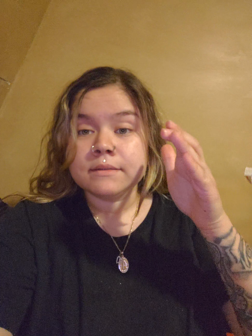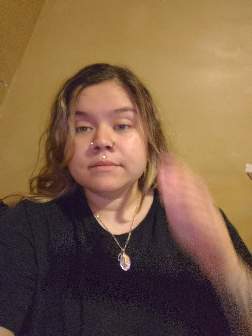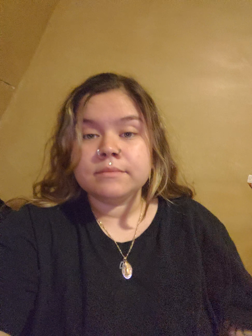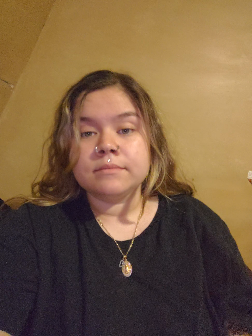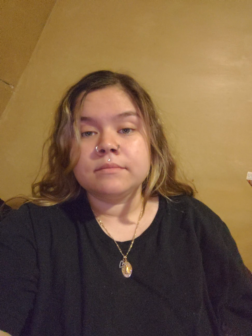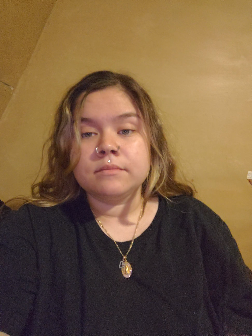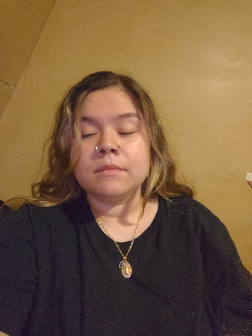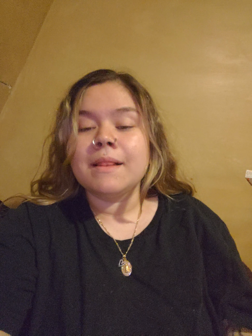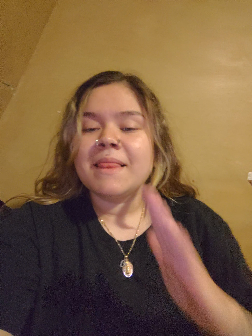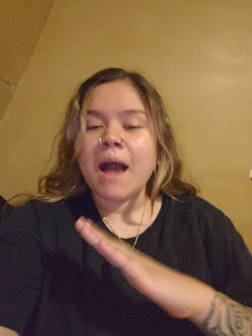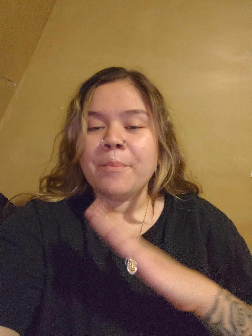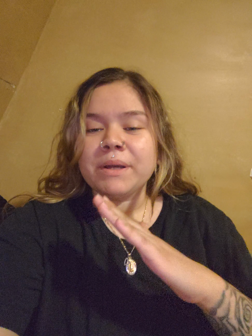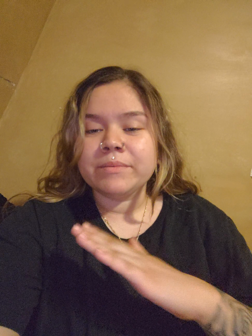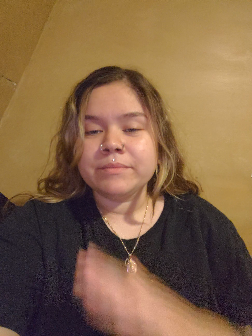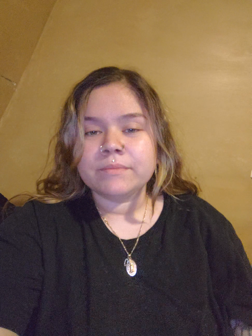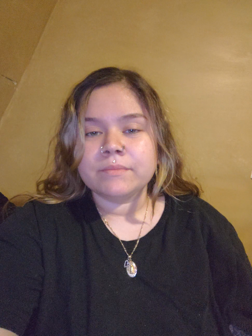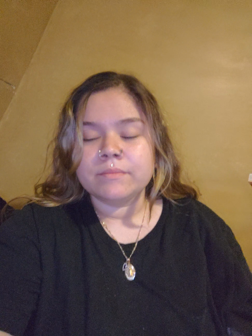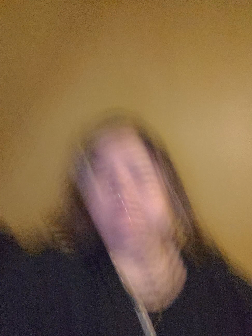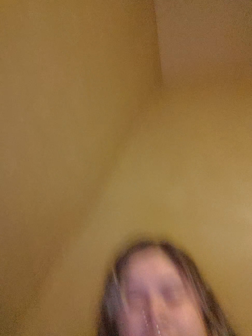clap